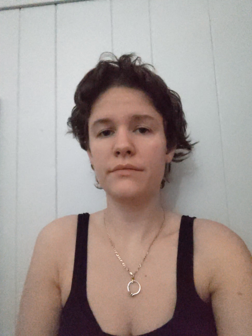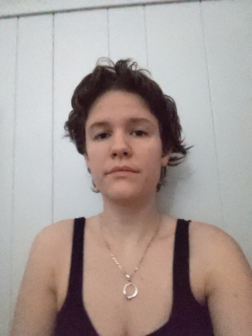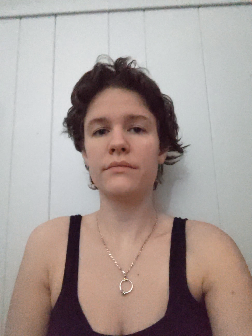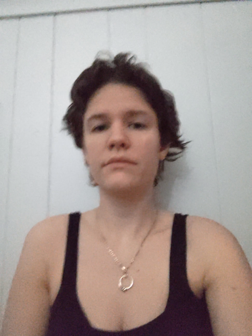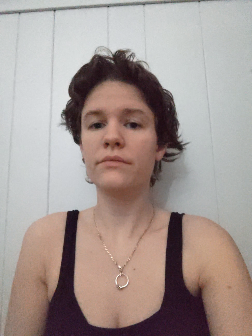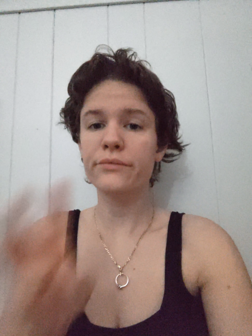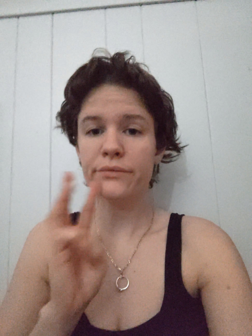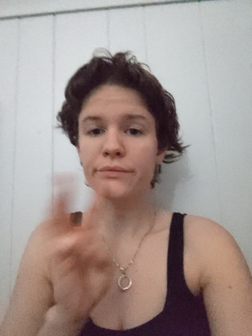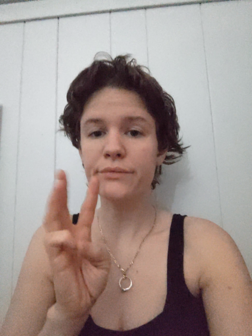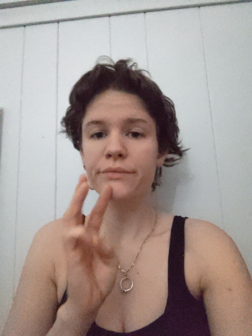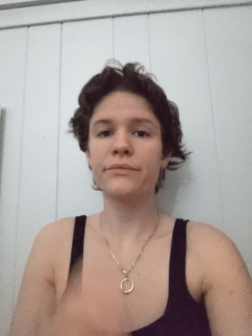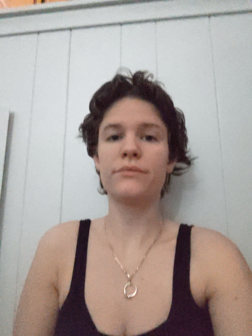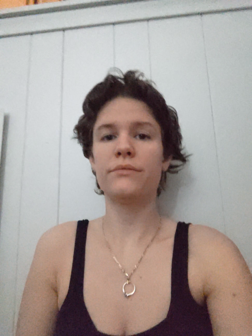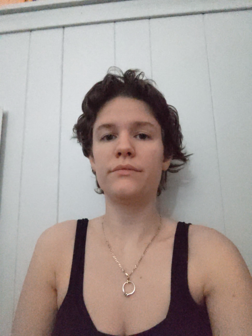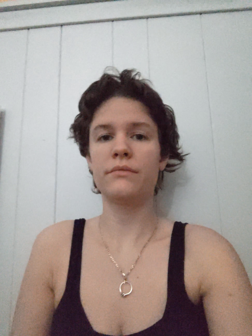water